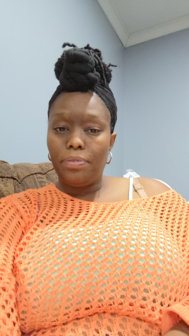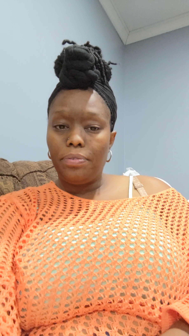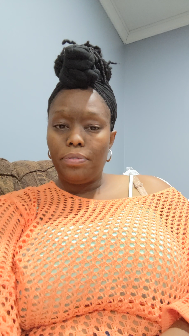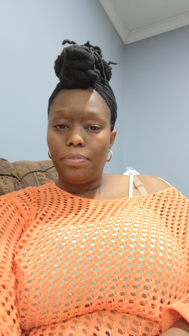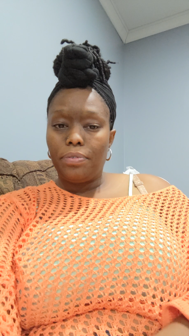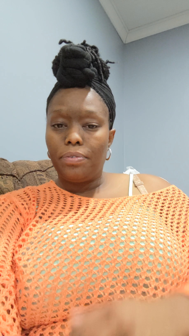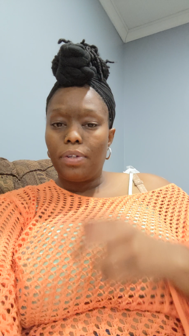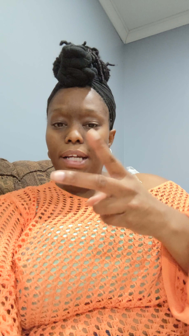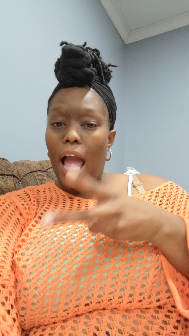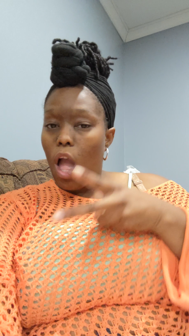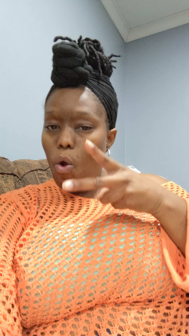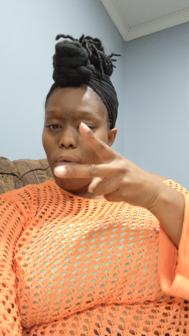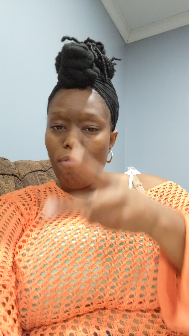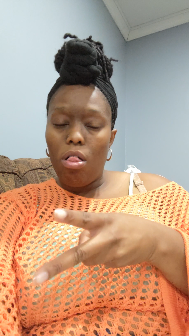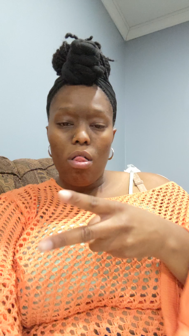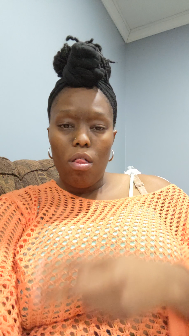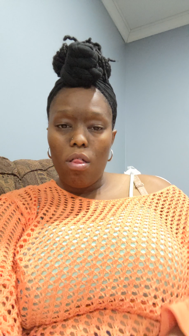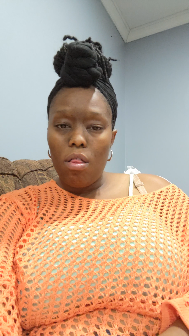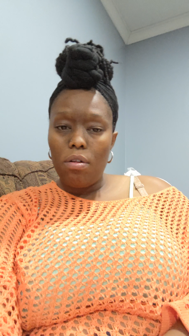careful